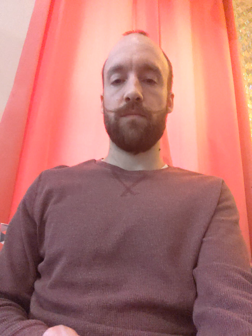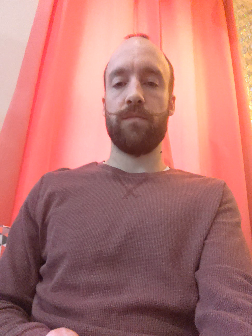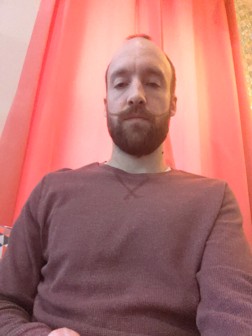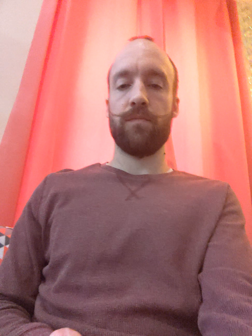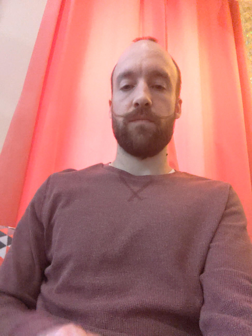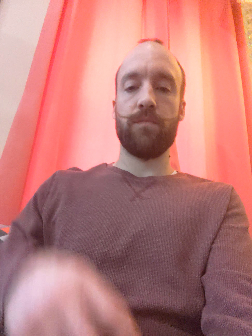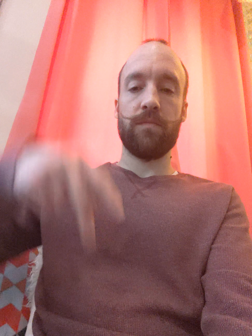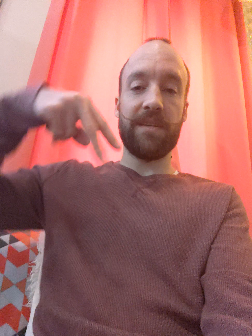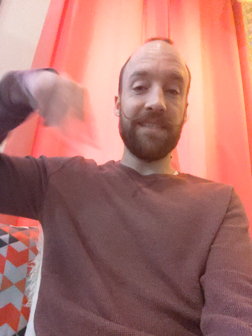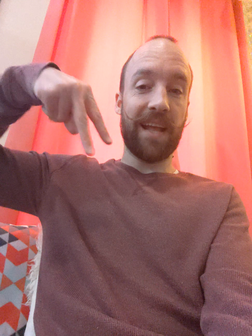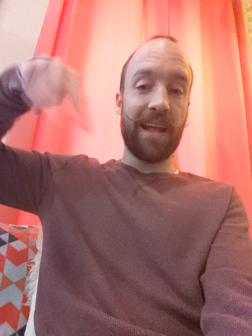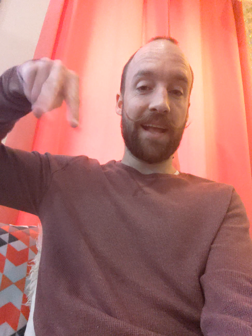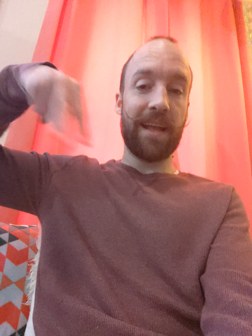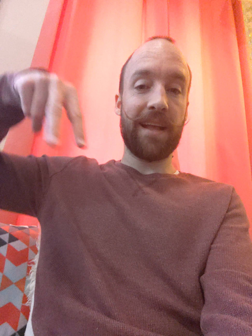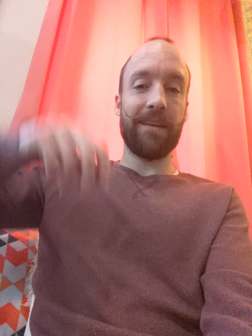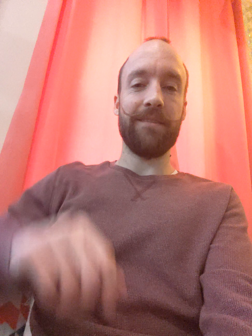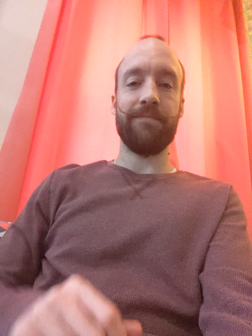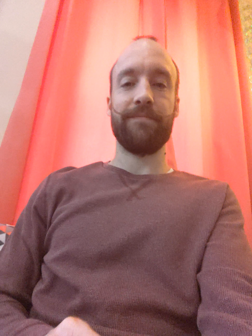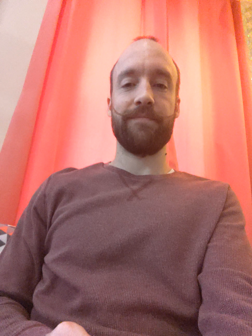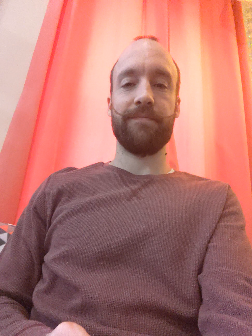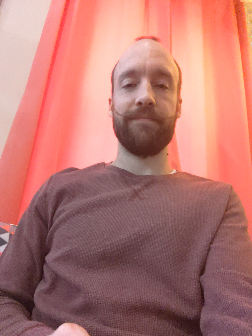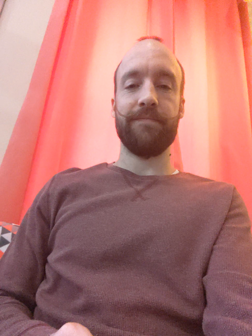dance